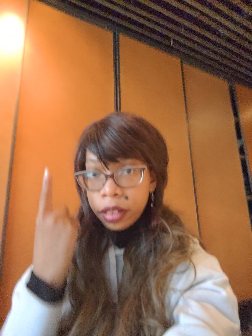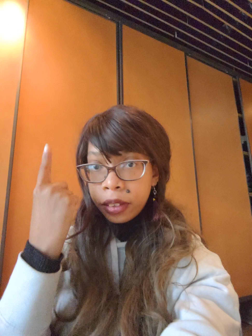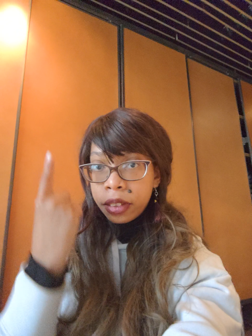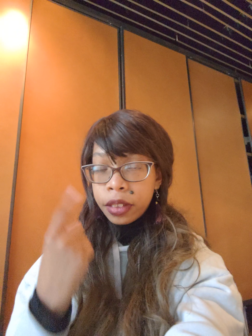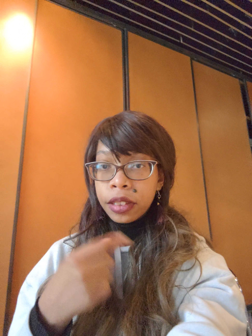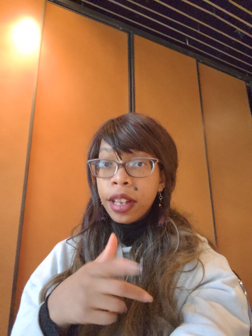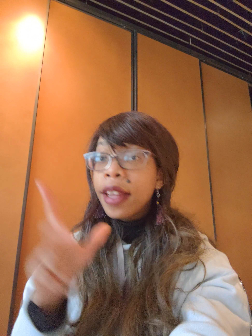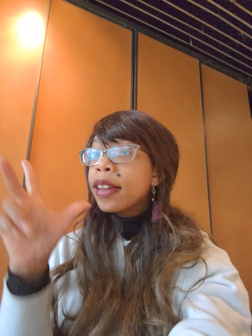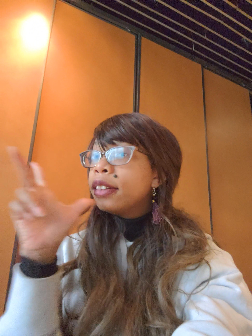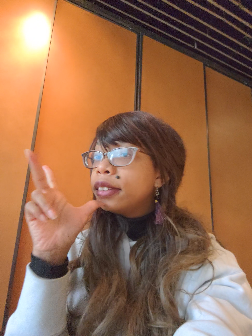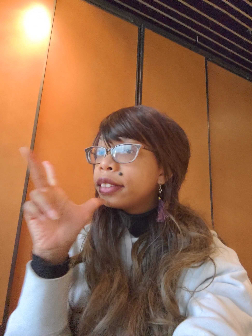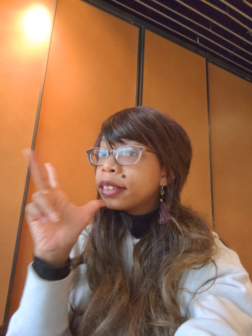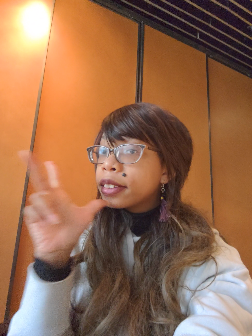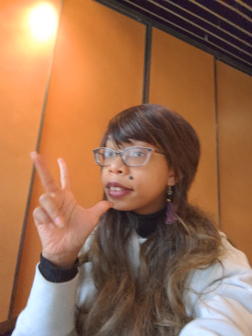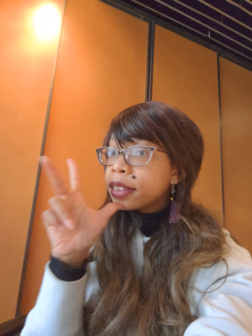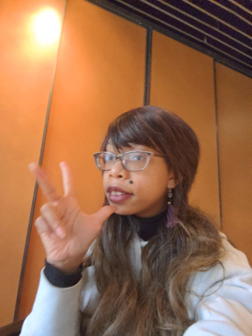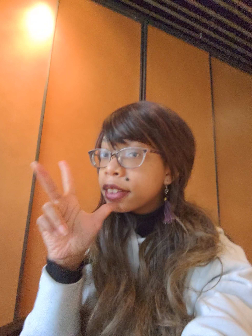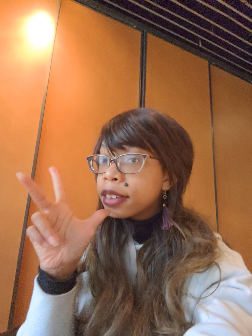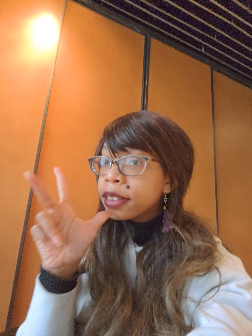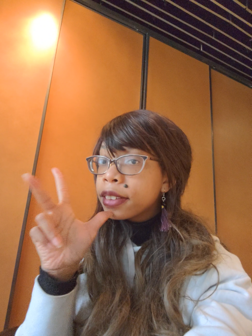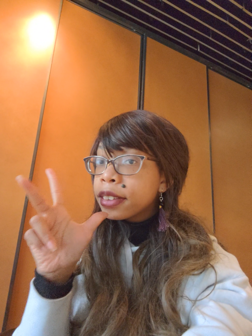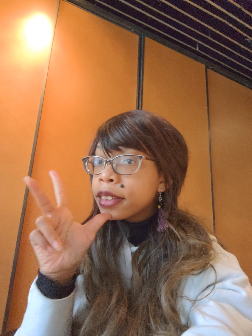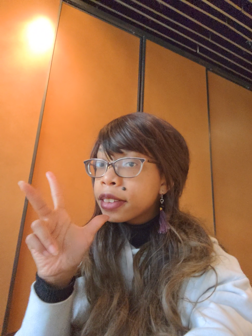hen